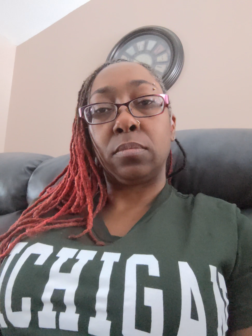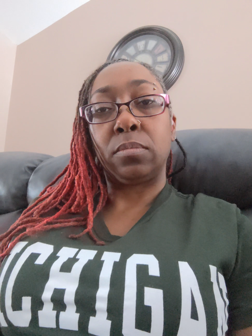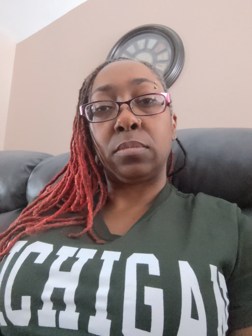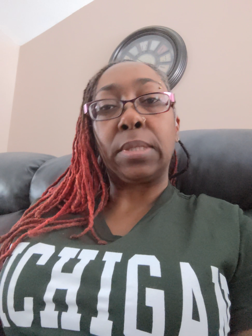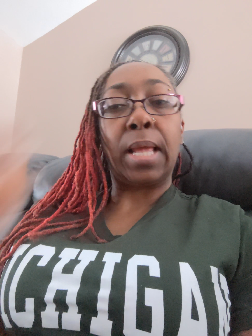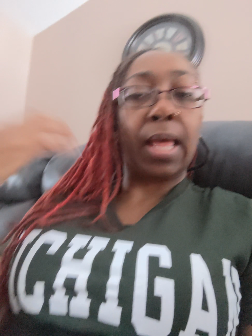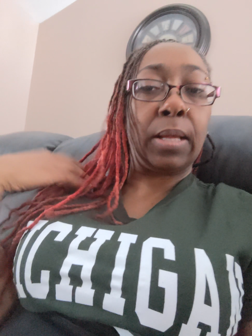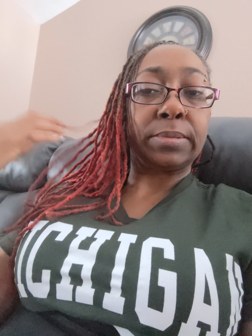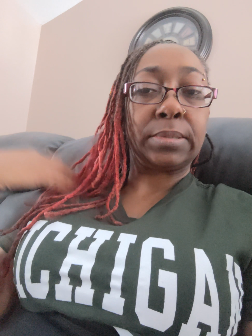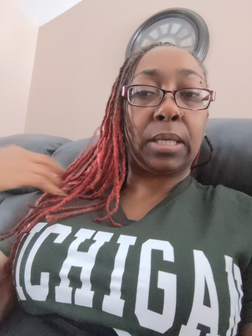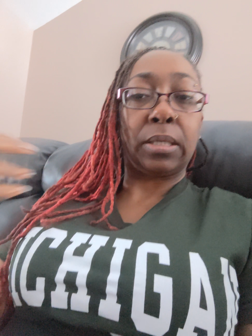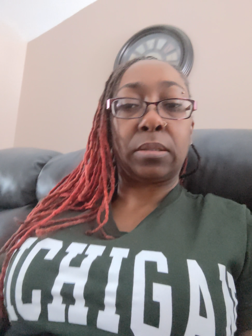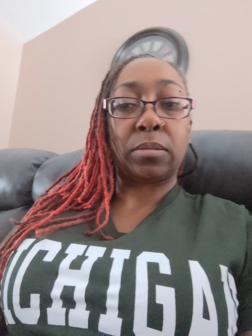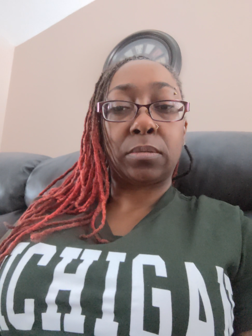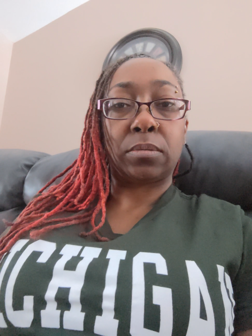outside